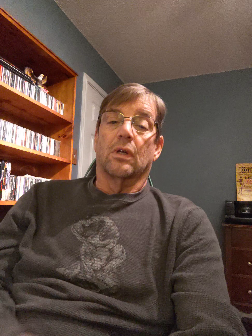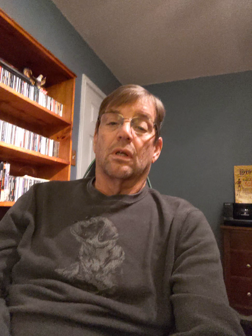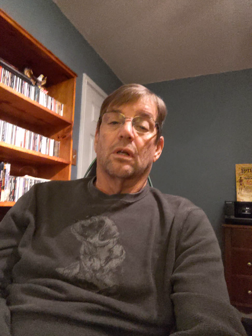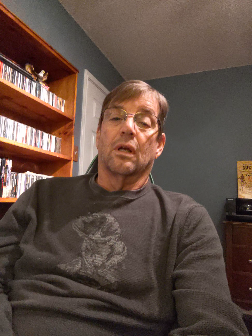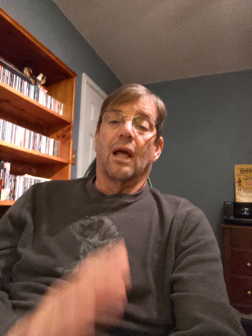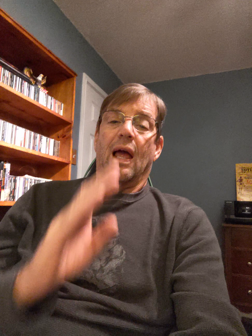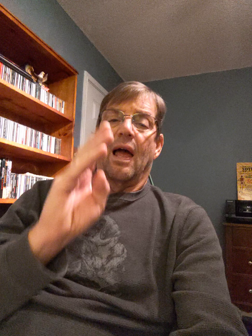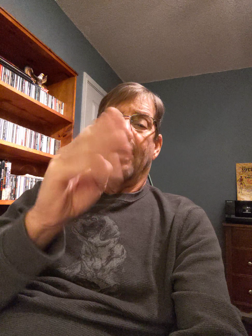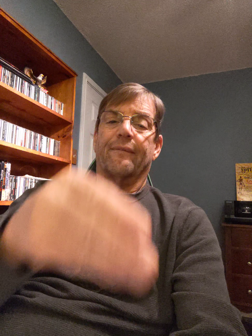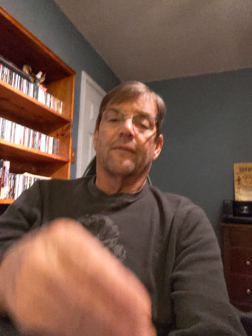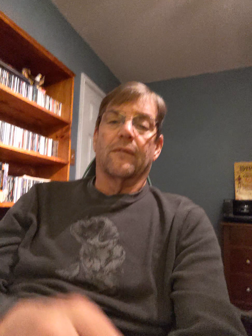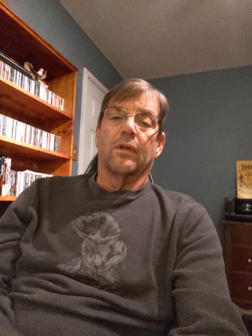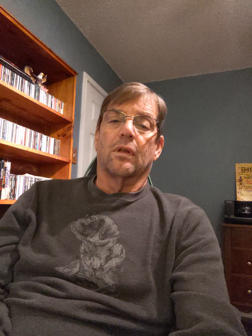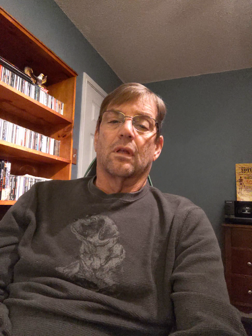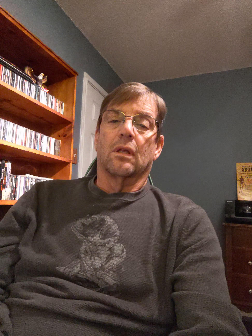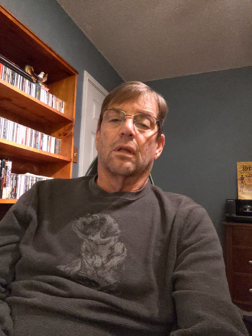after